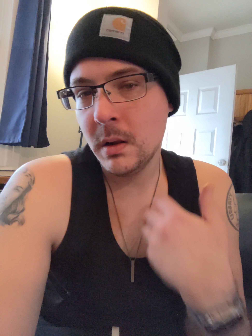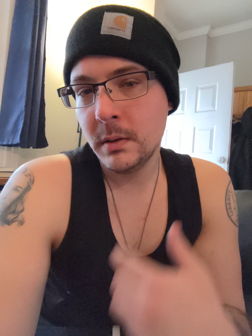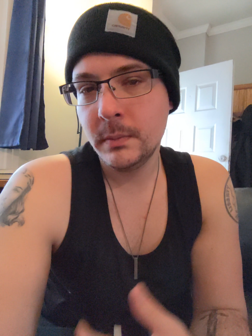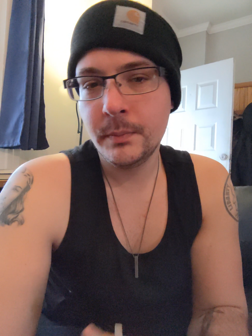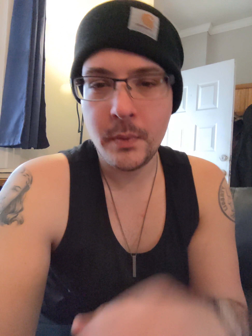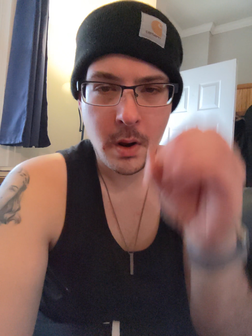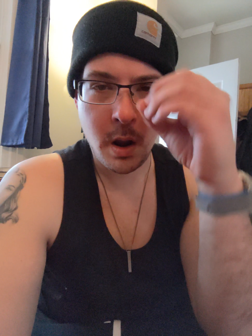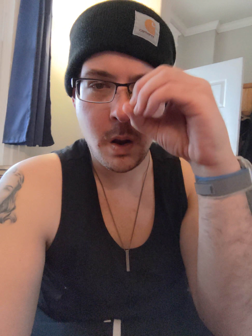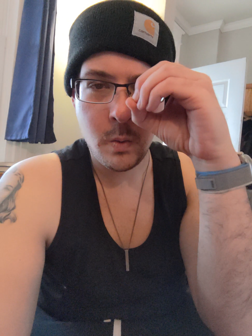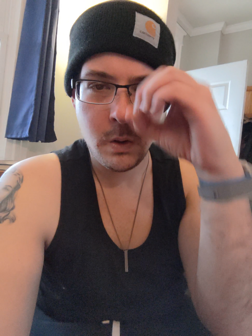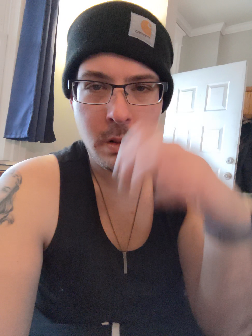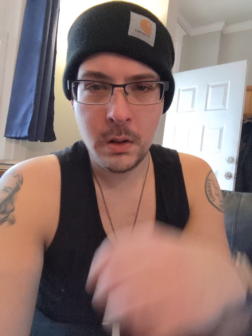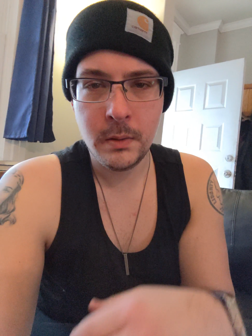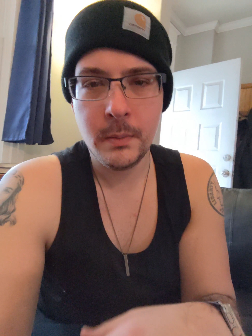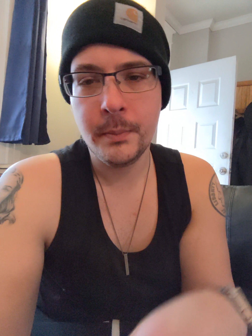owl